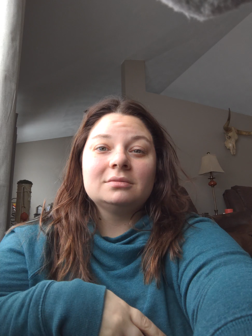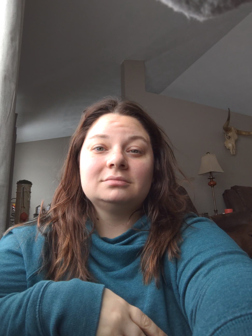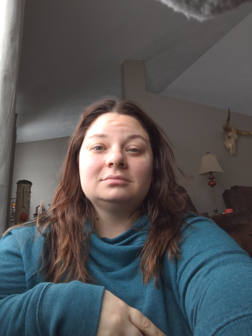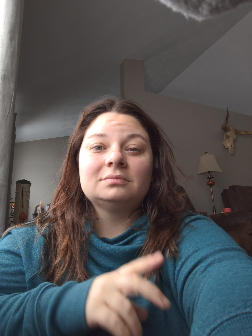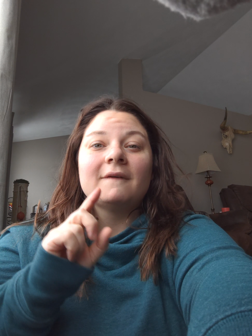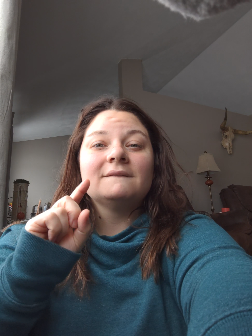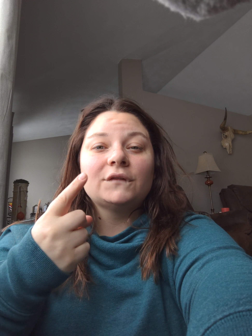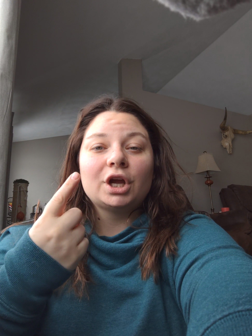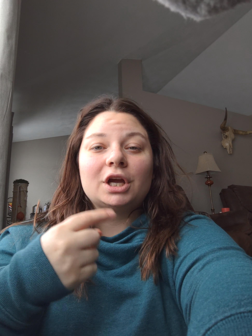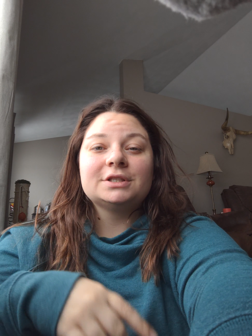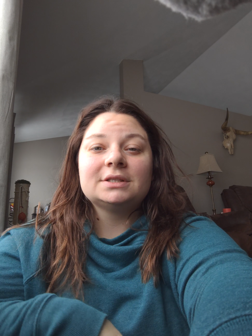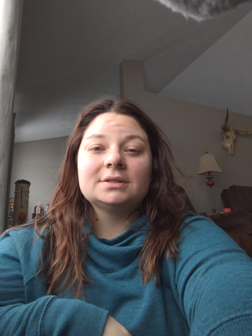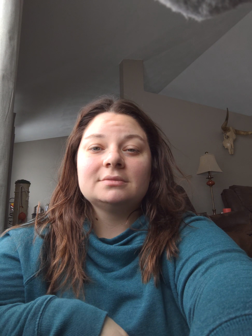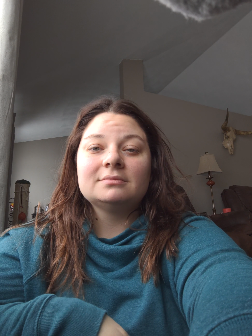first